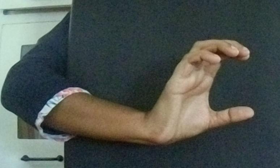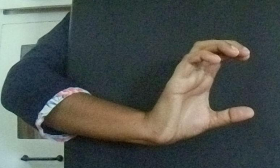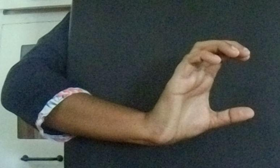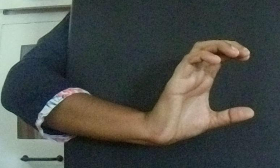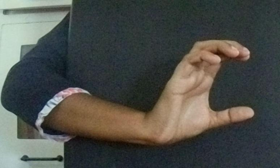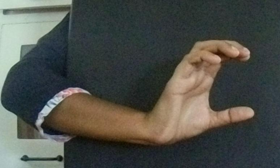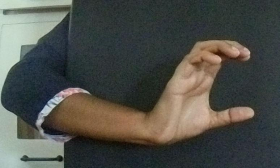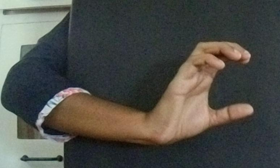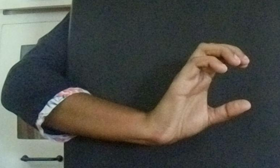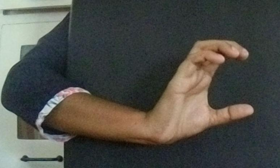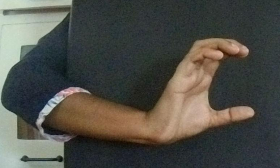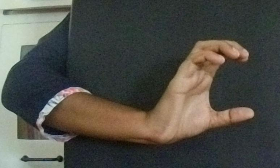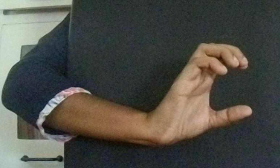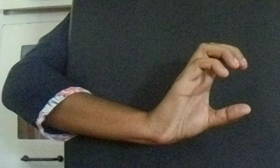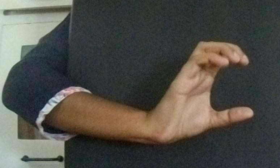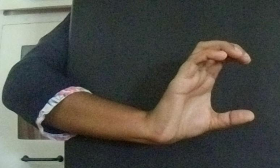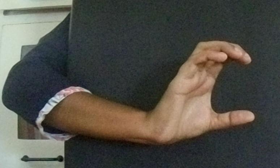pain